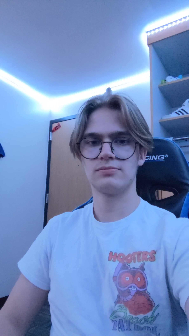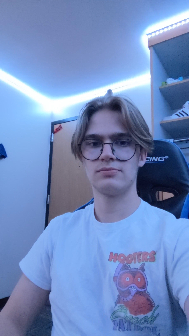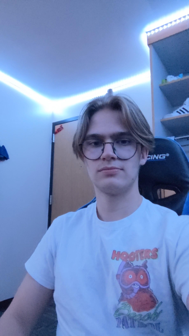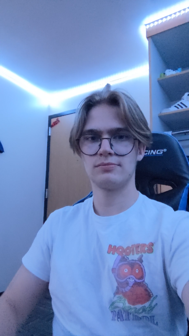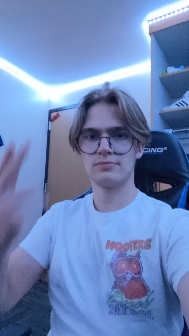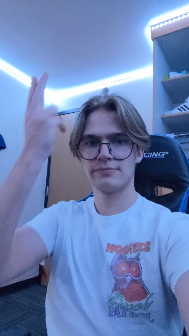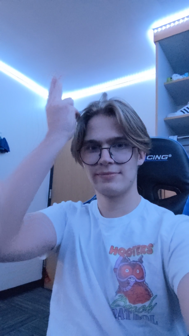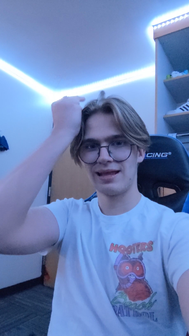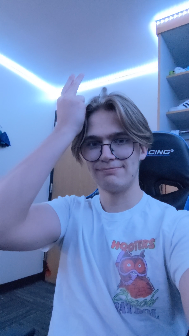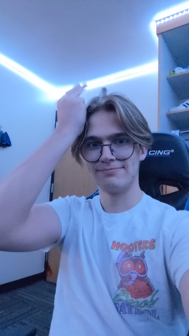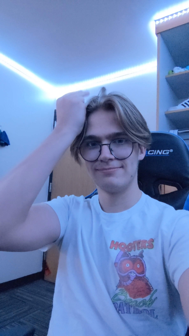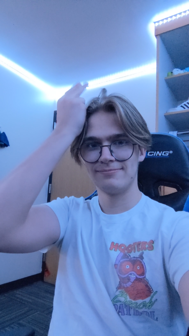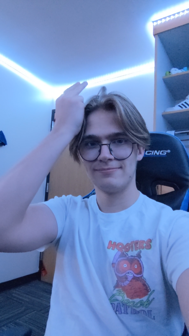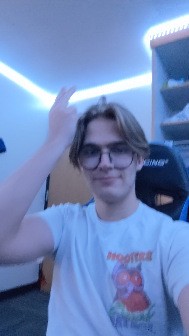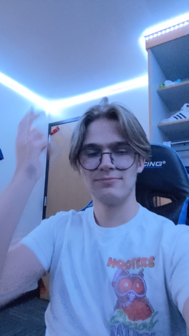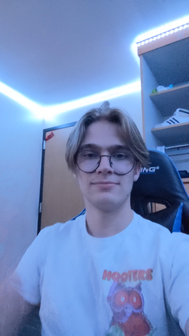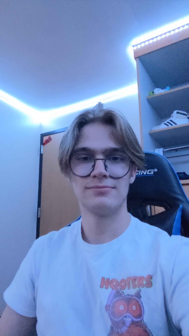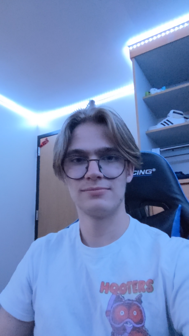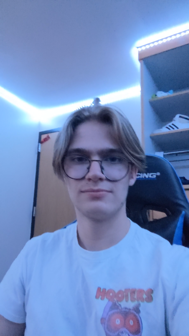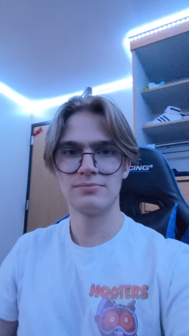rabbit